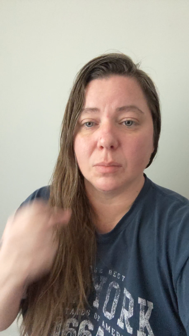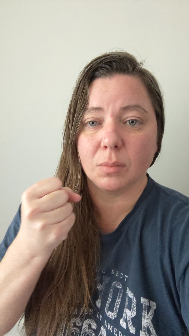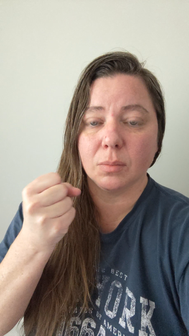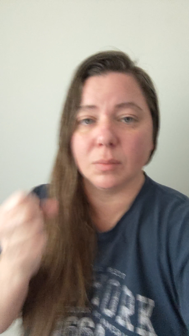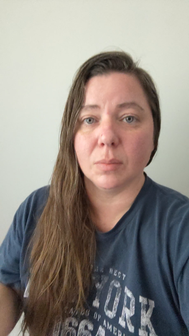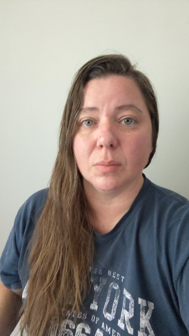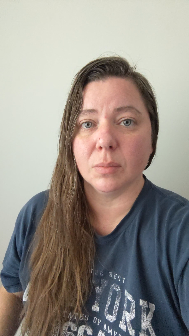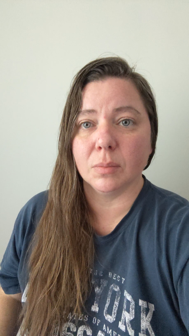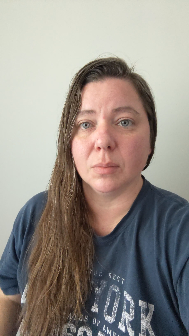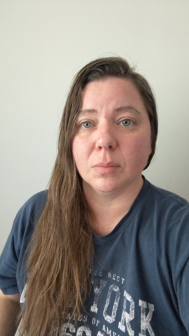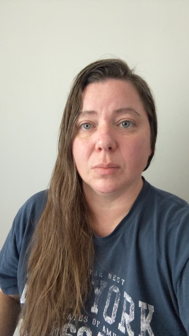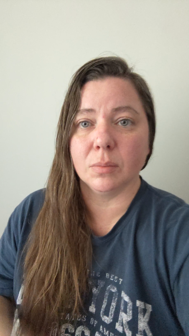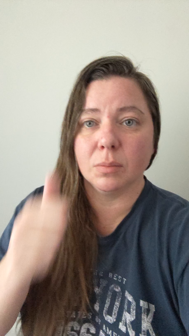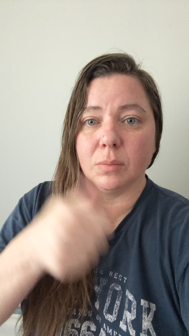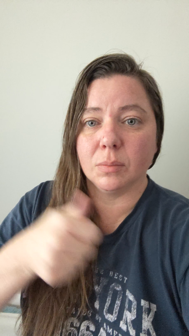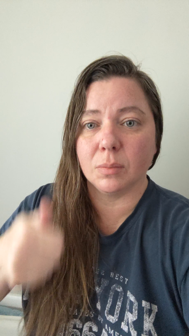each